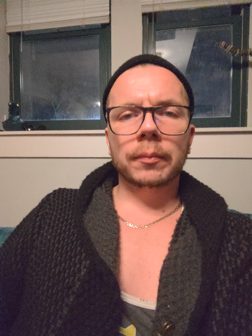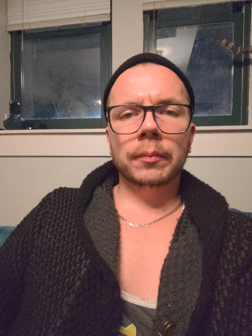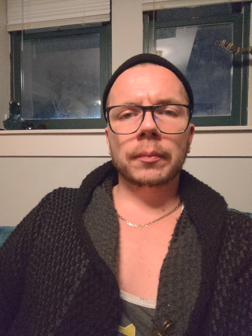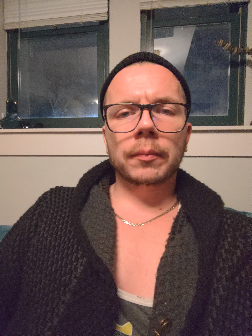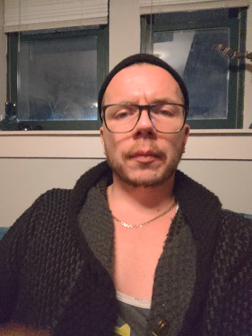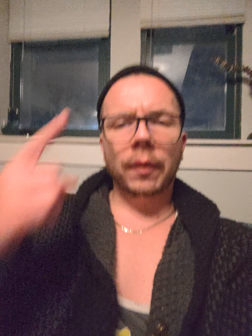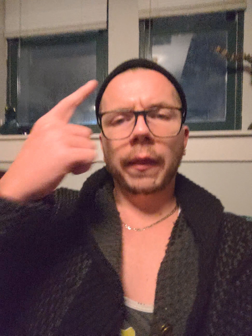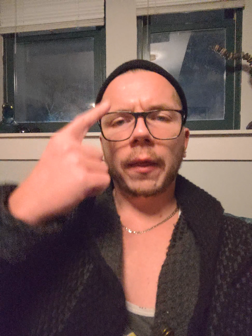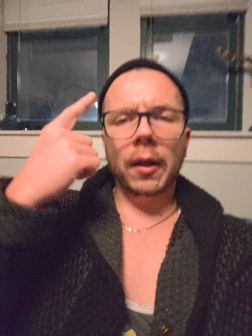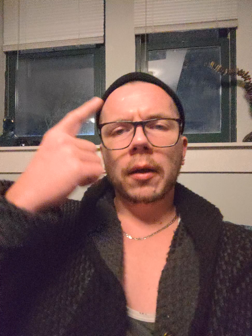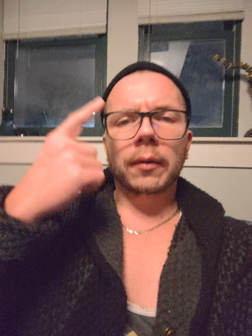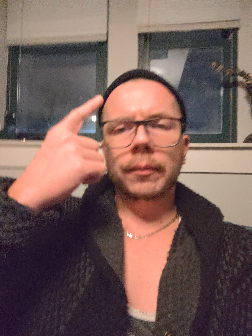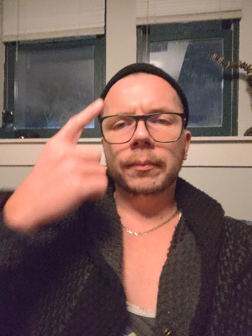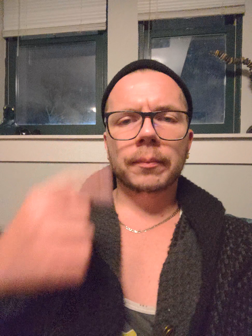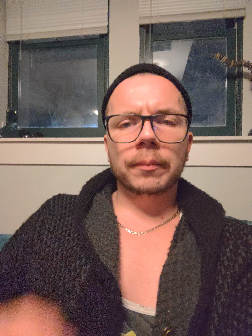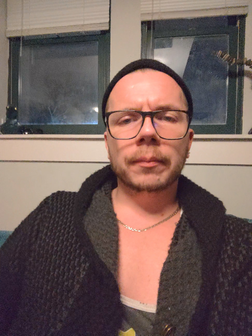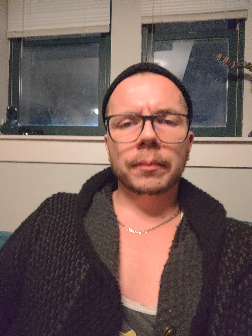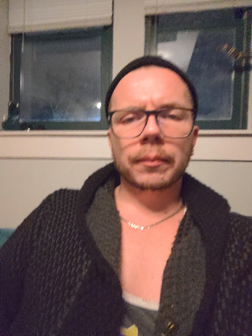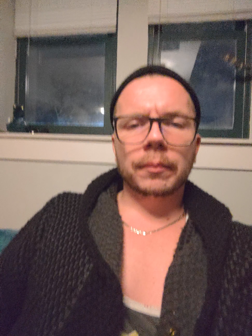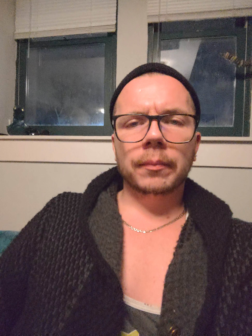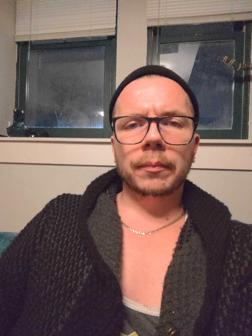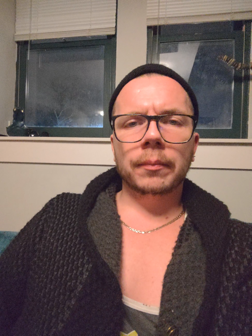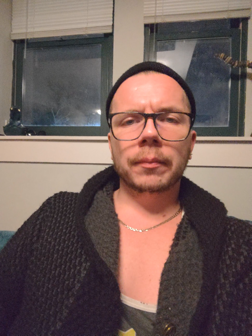think